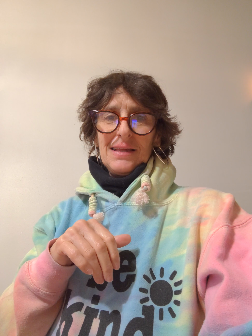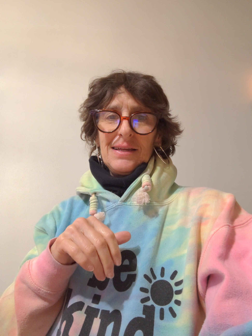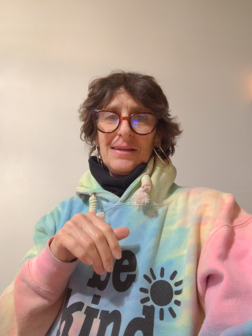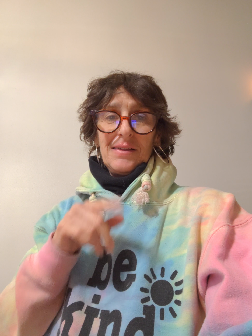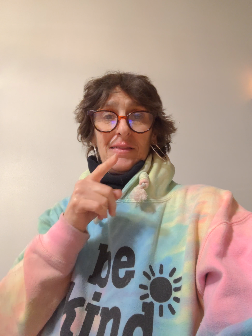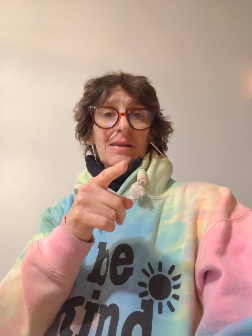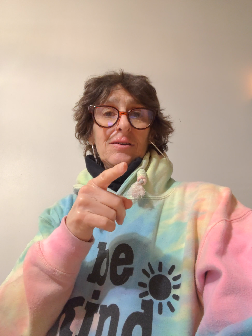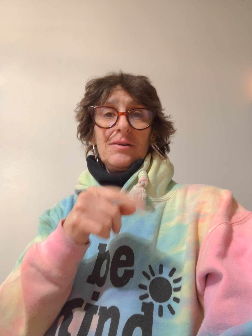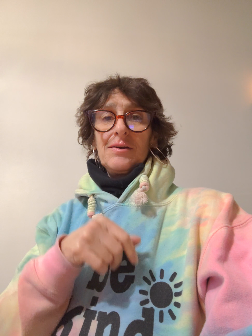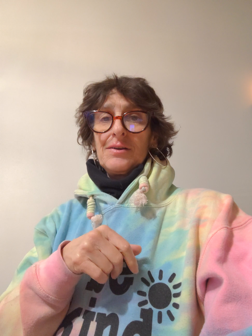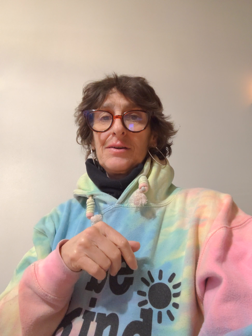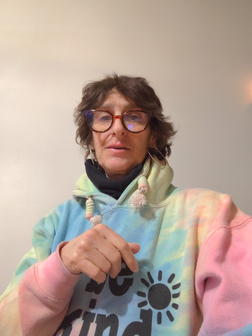there